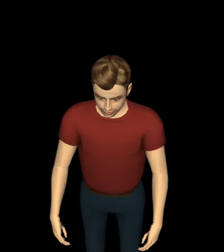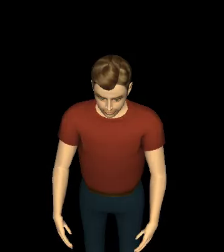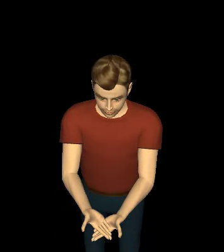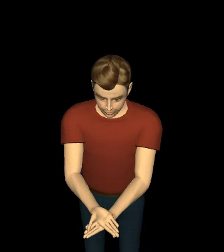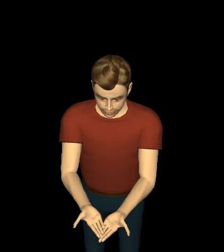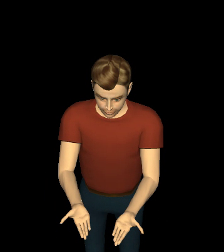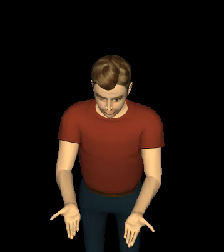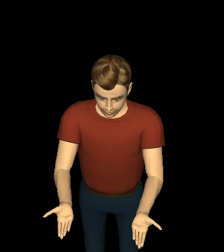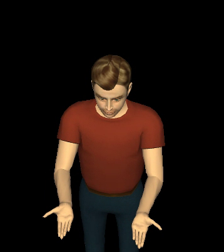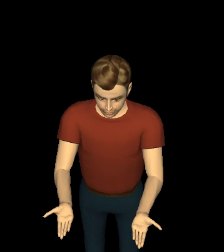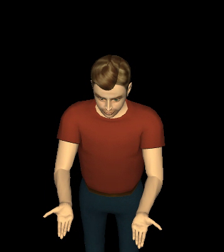بسيط